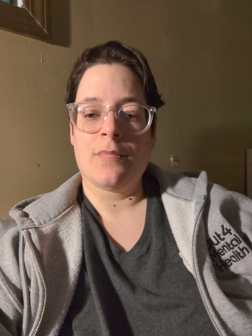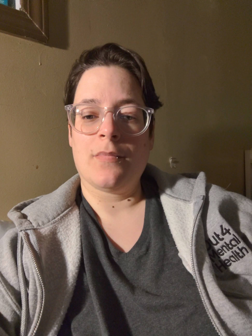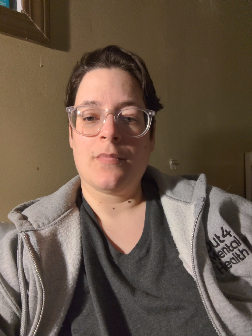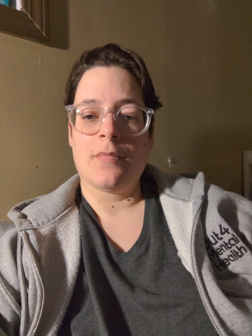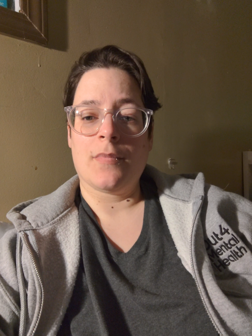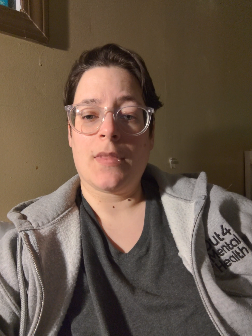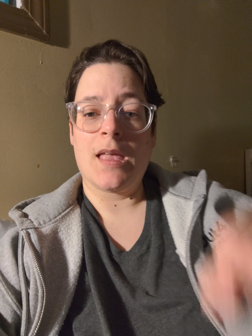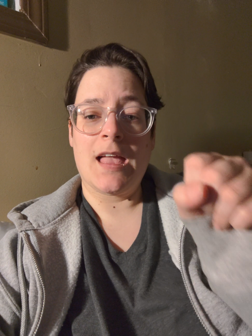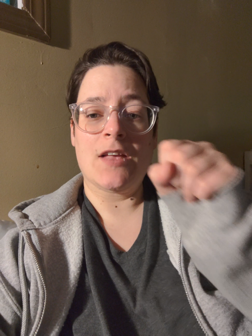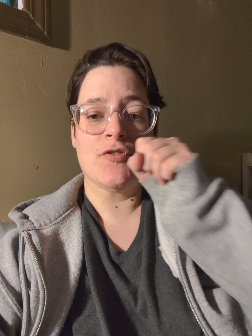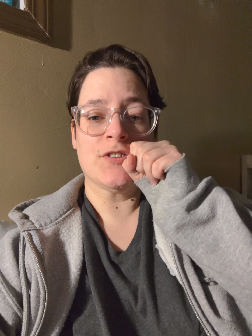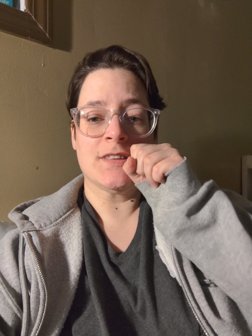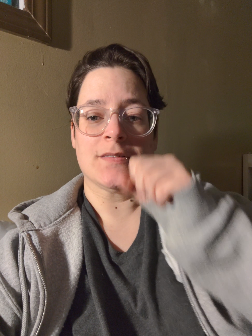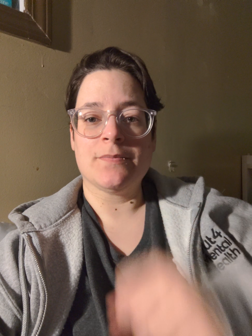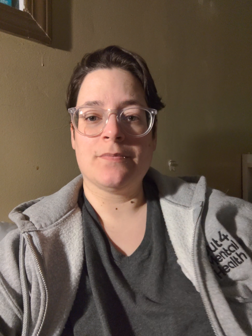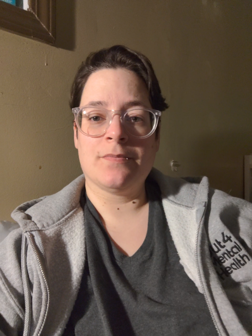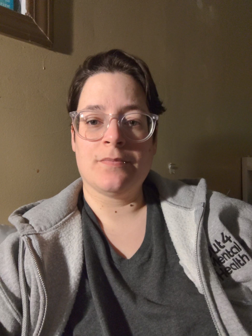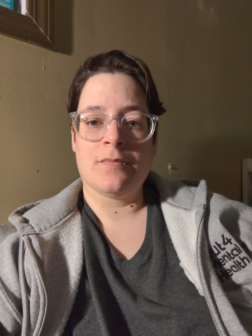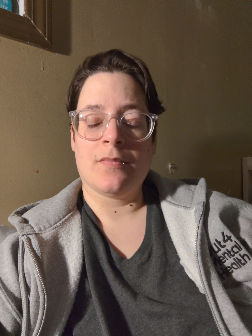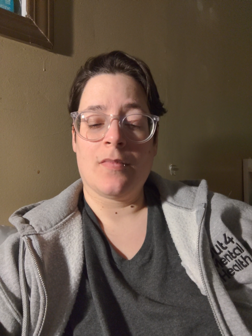carrot